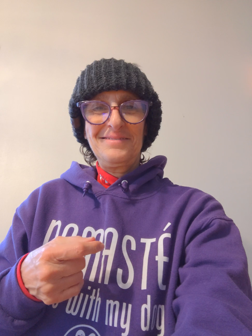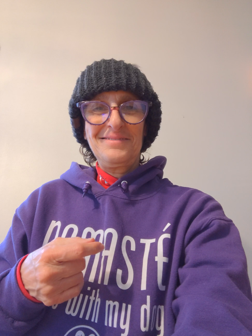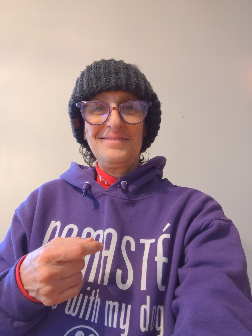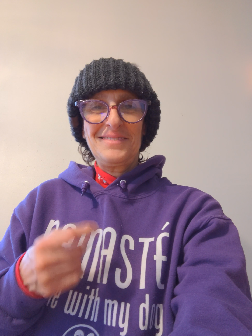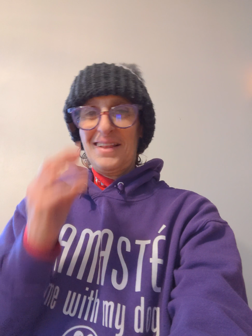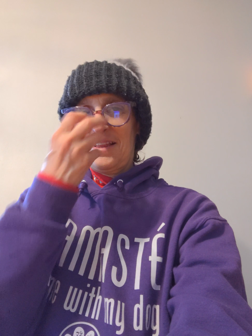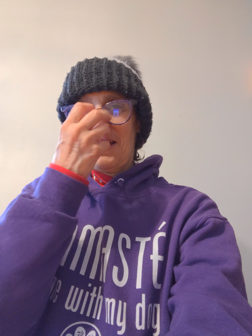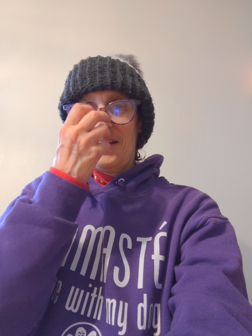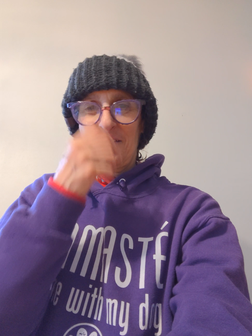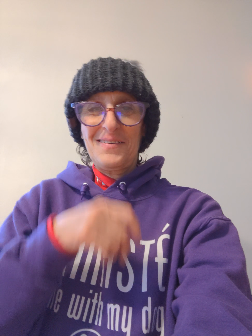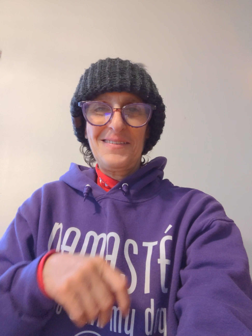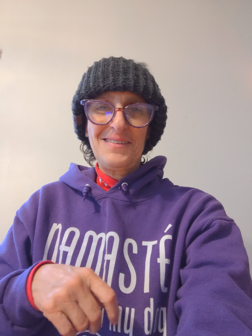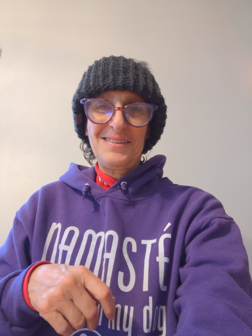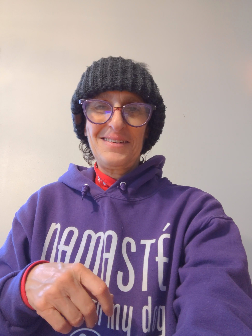clown